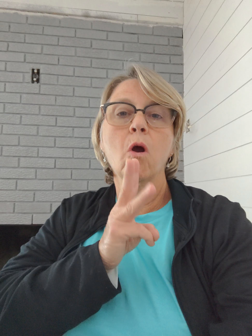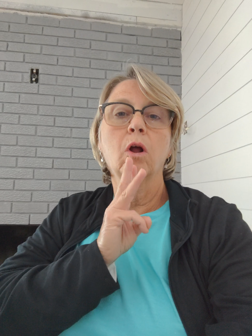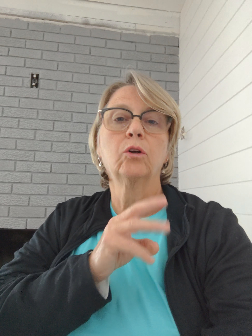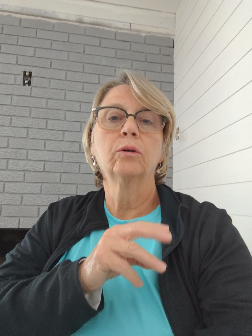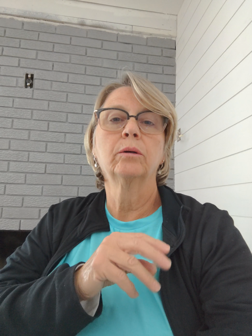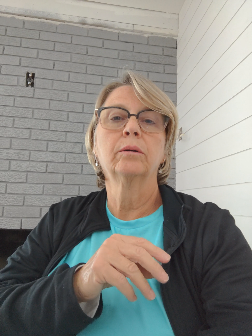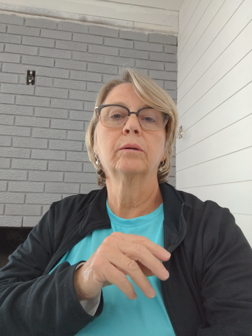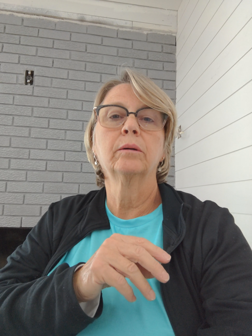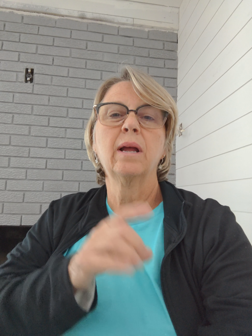water